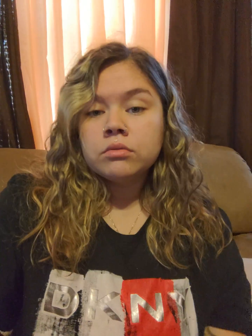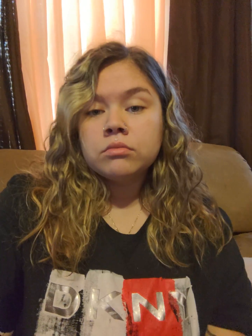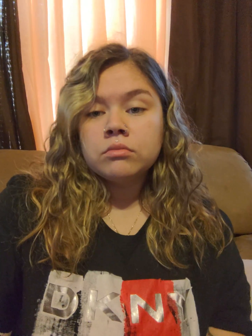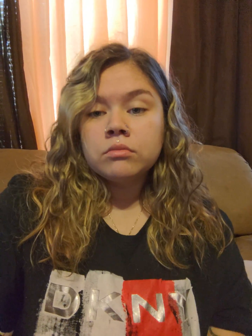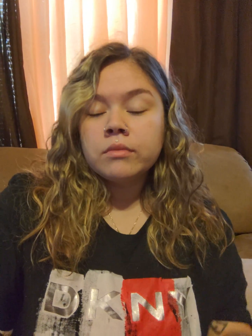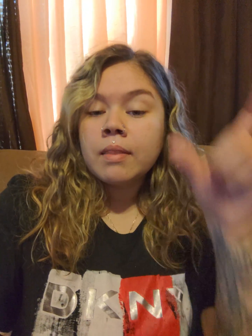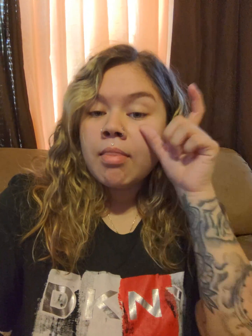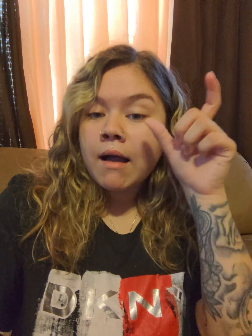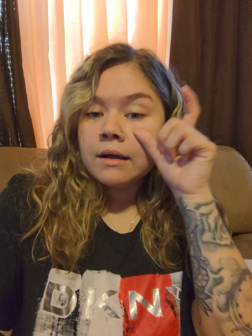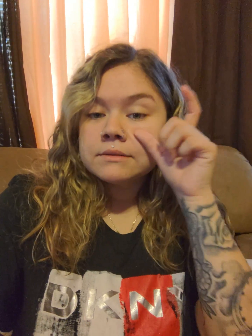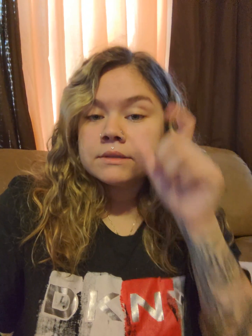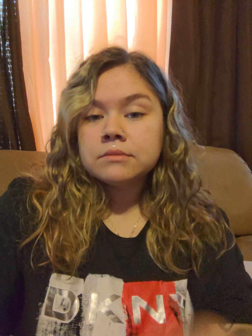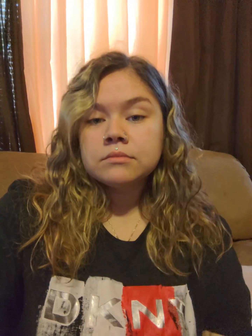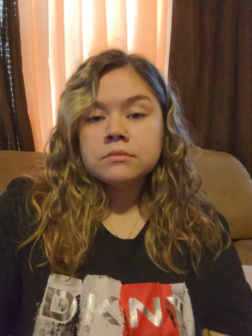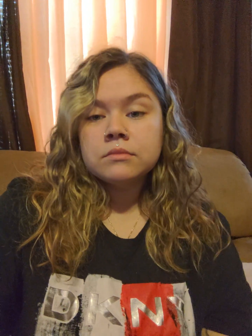glasses